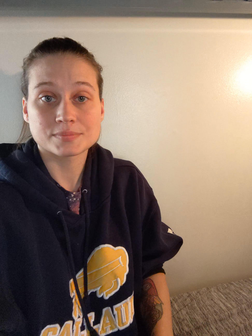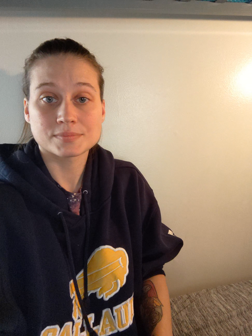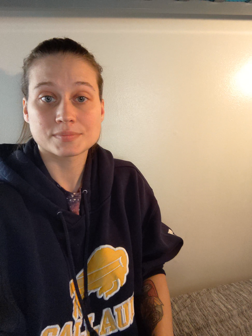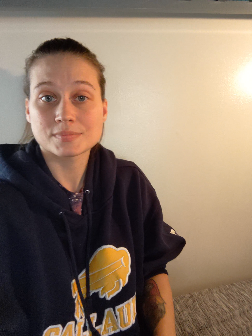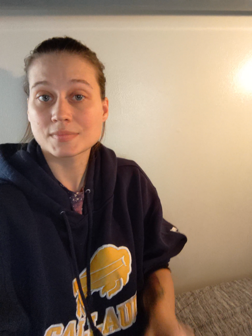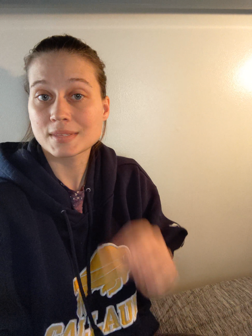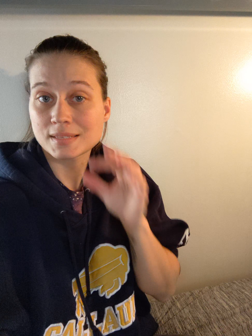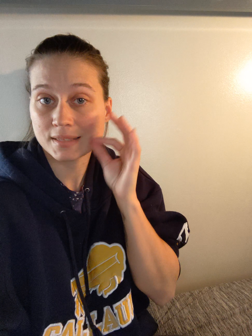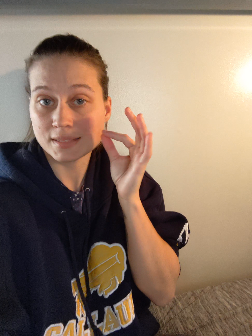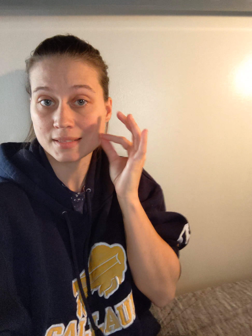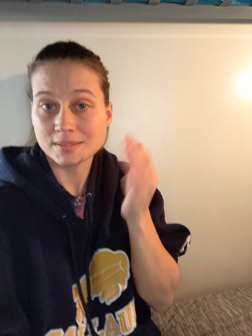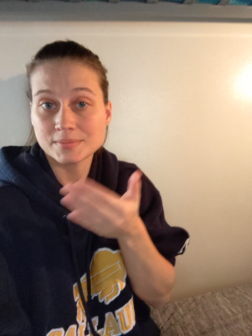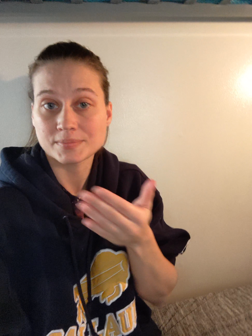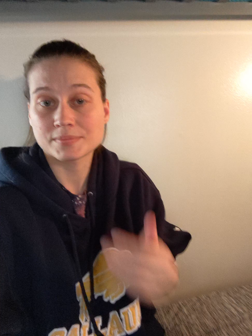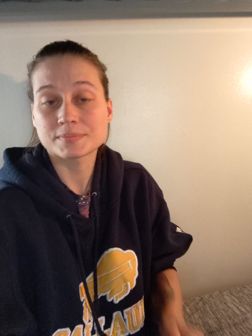kitty